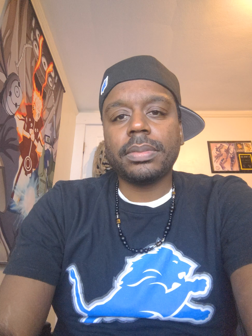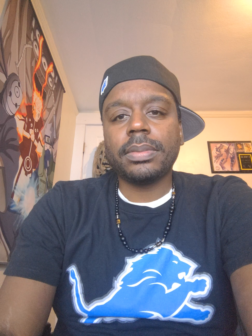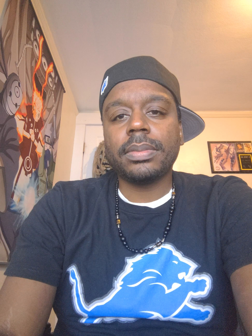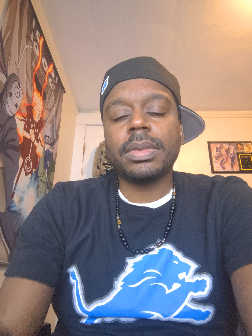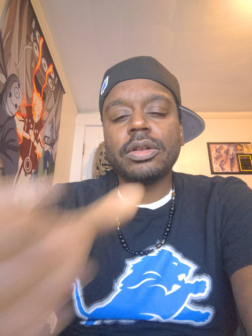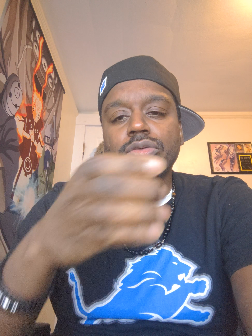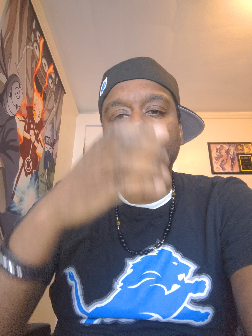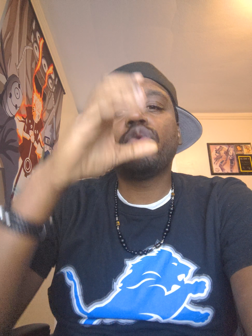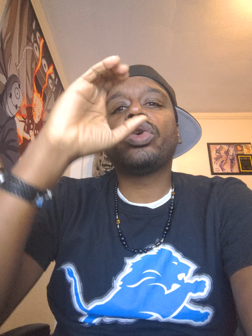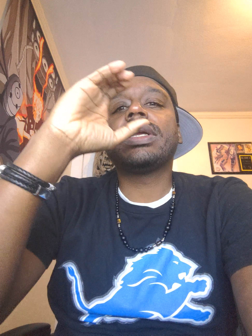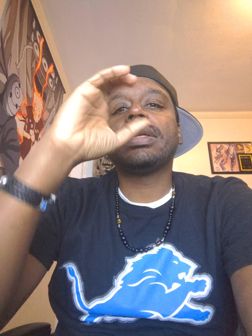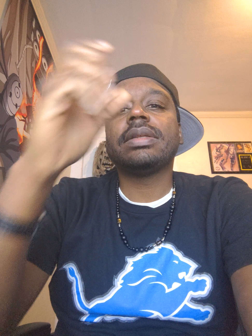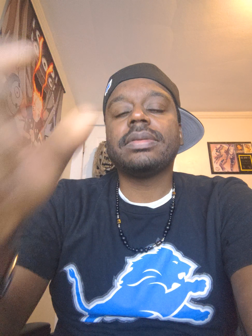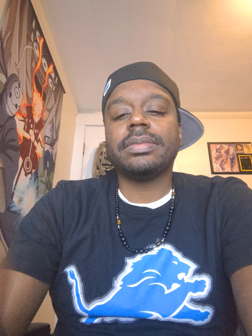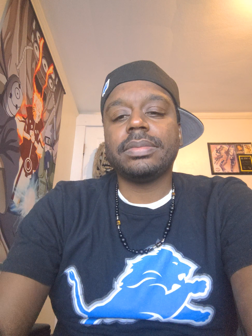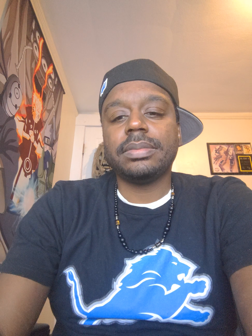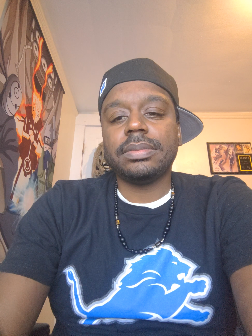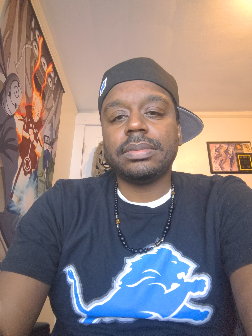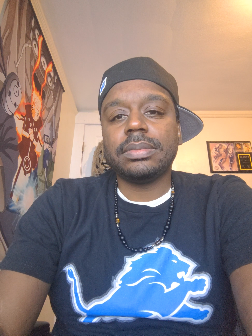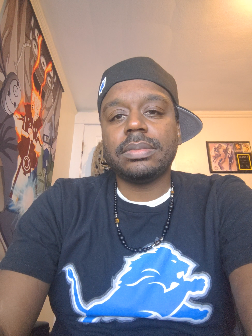drink